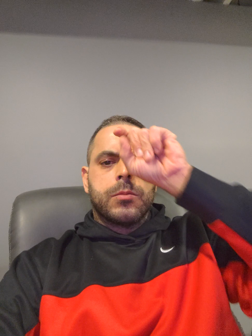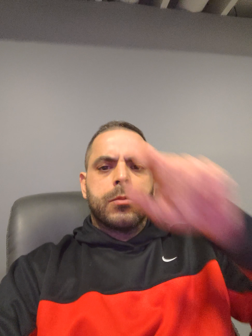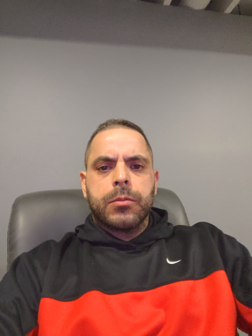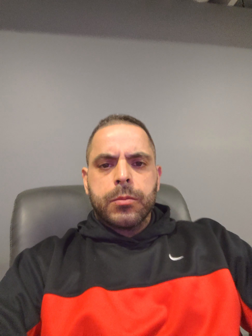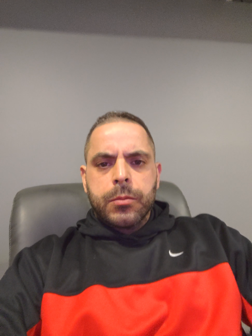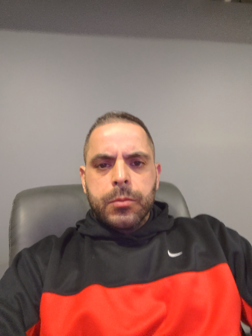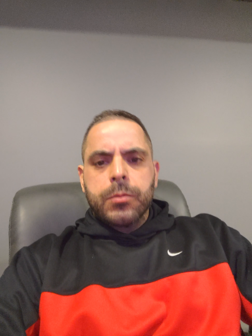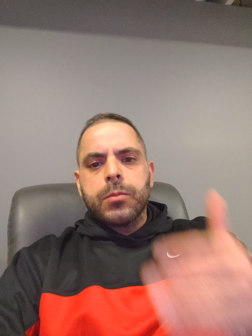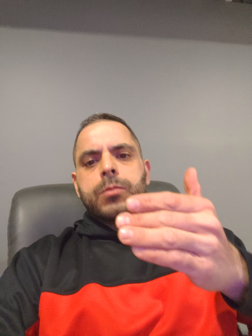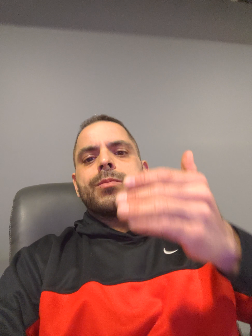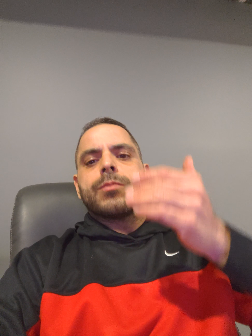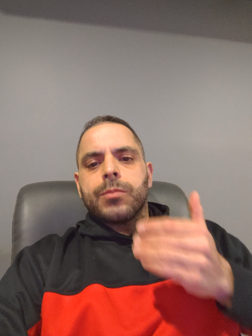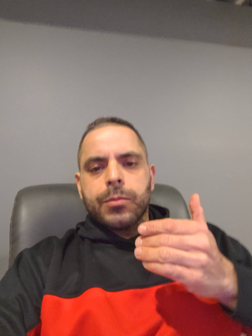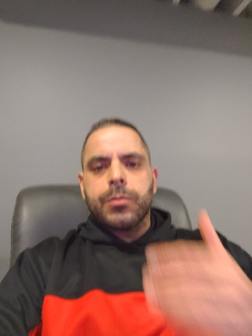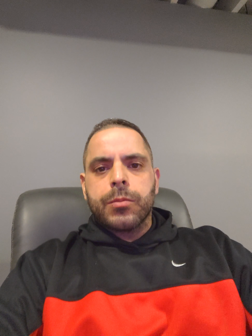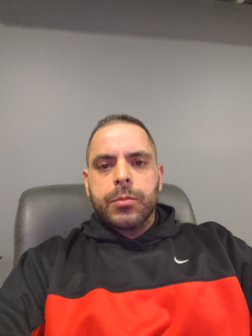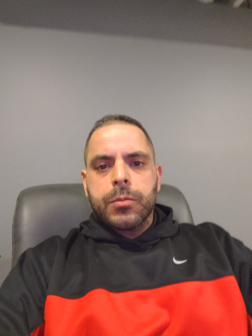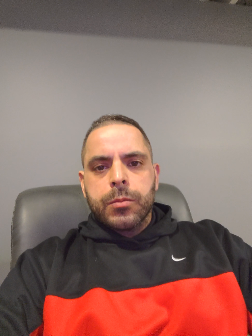before